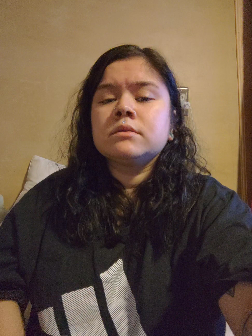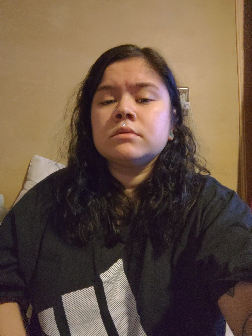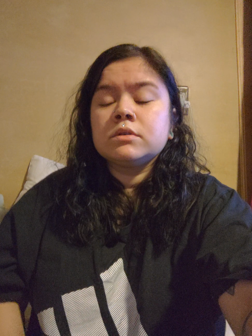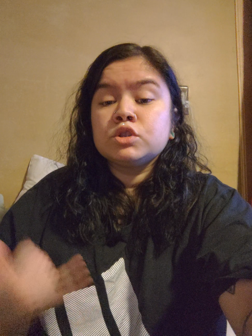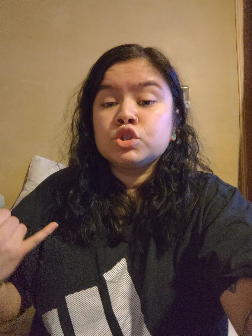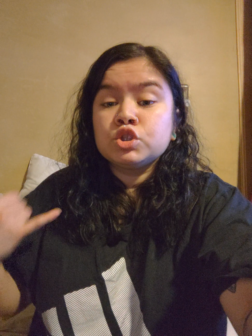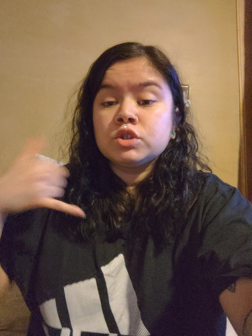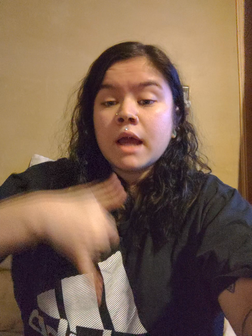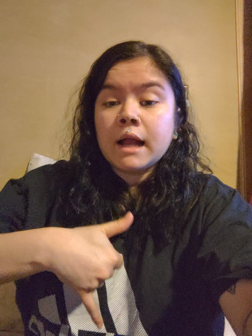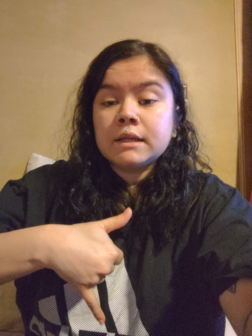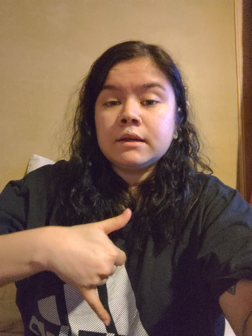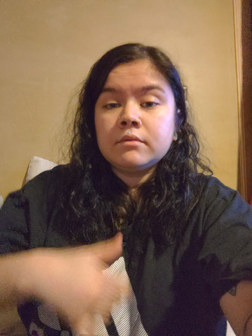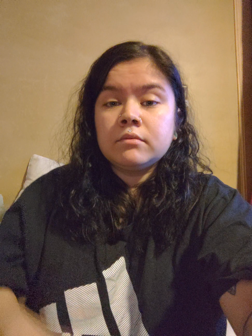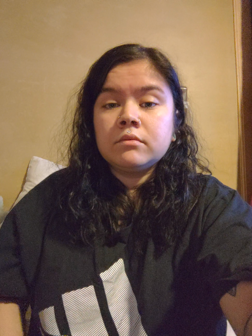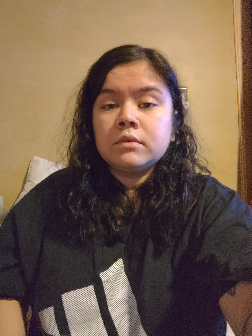jacket